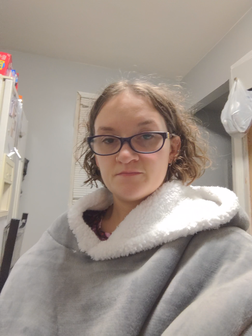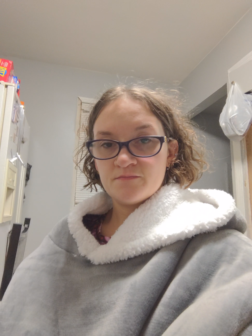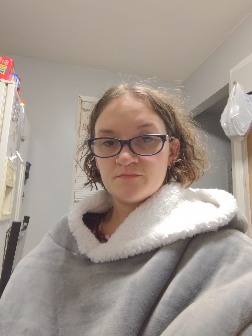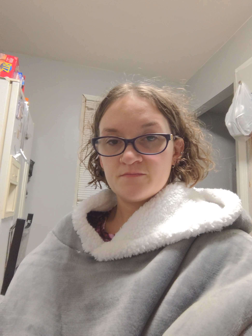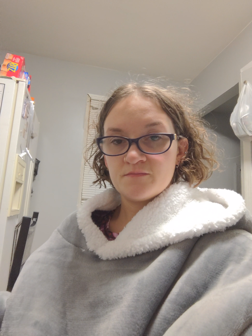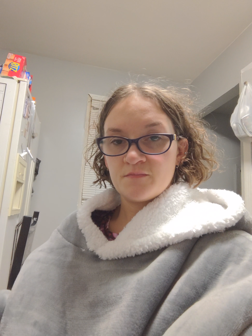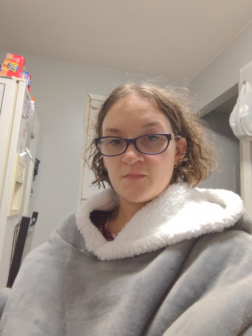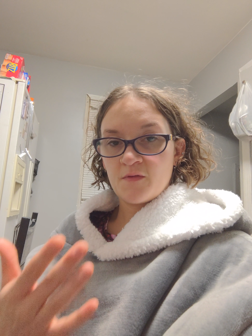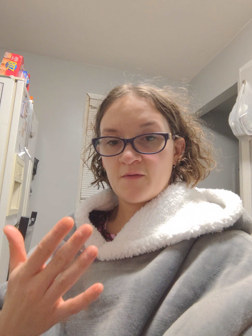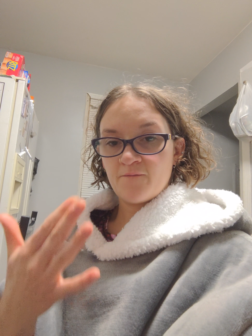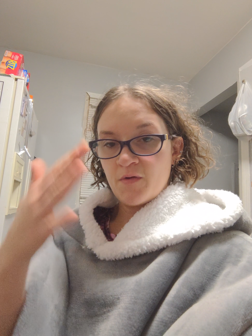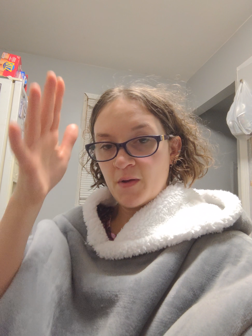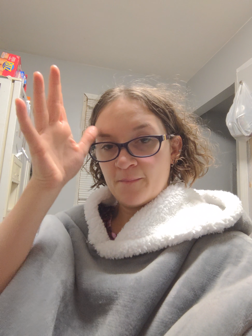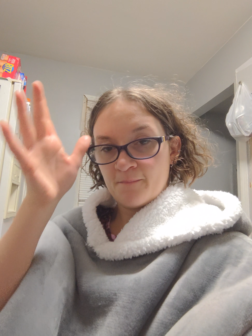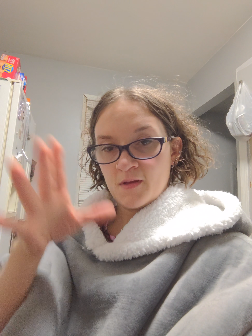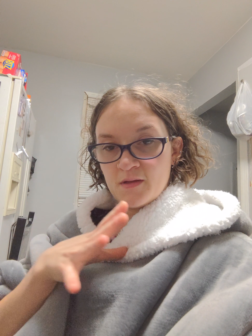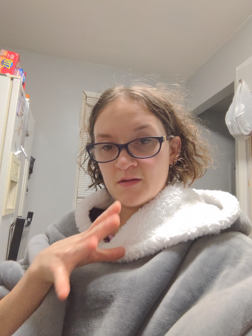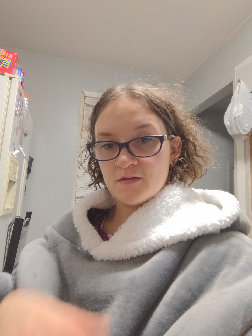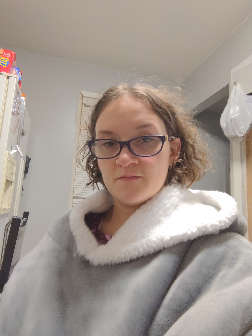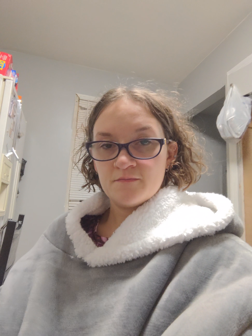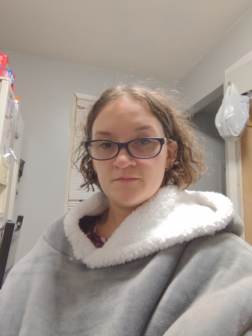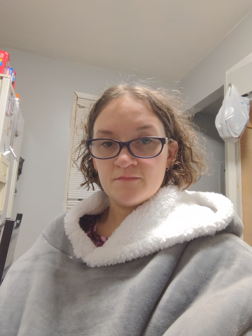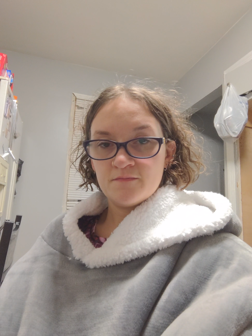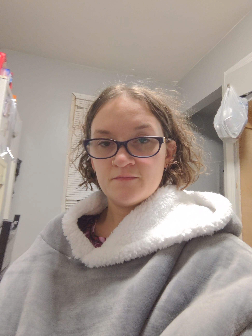fireman